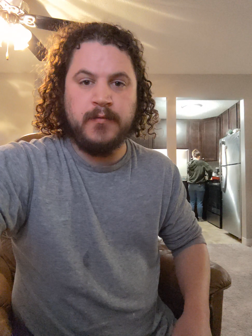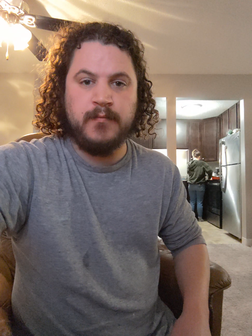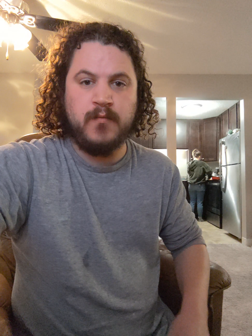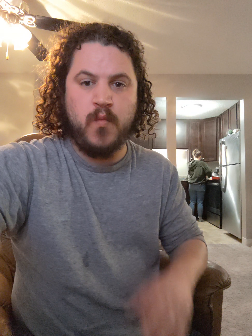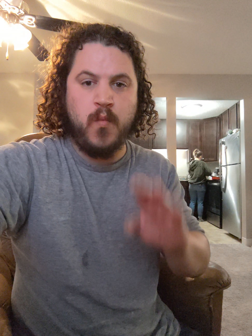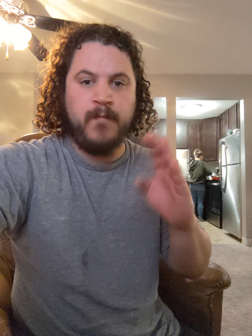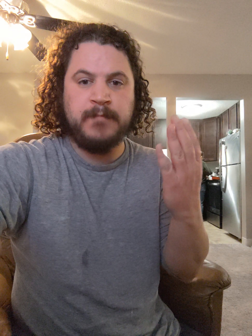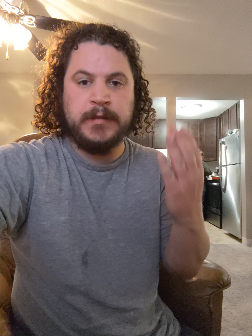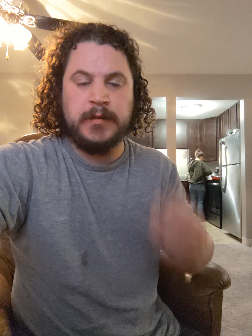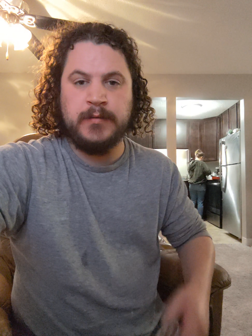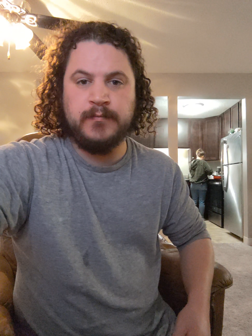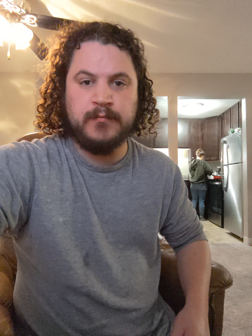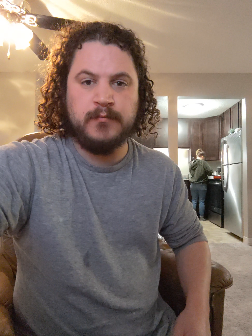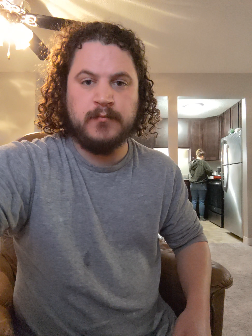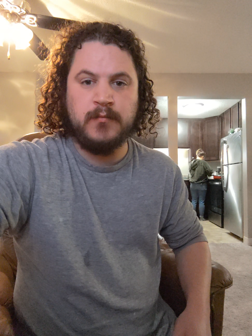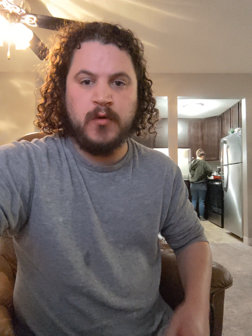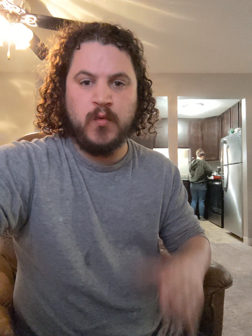open